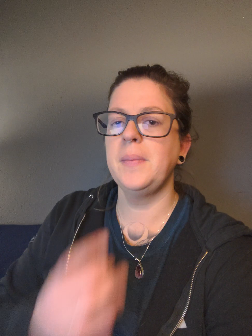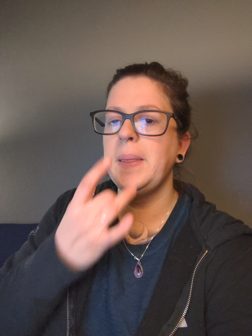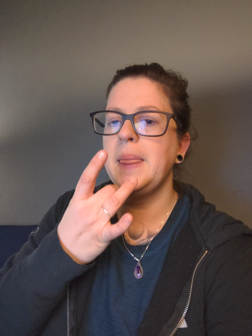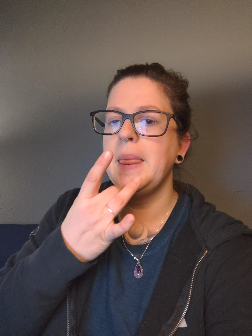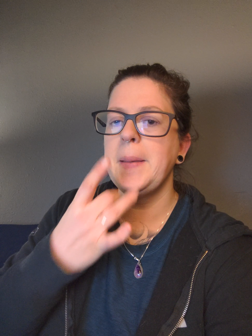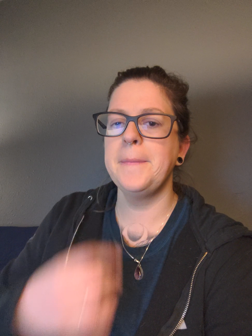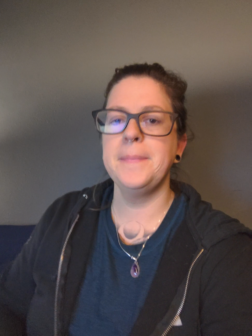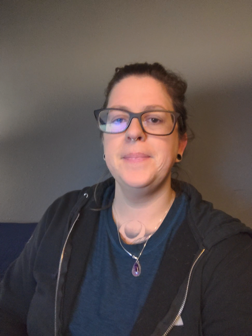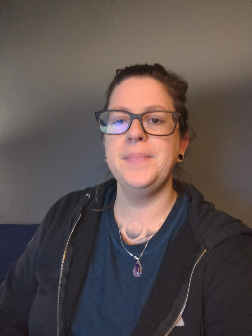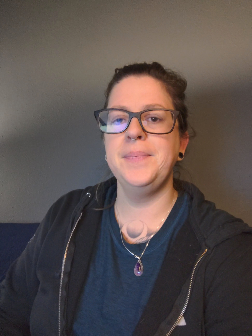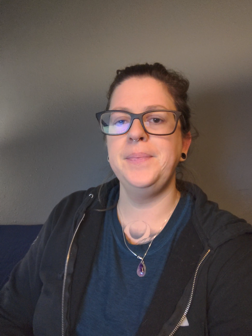lamp